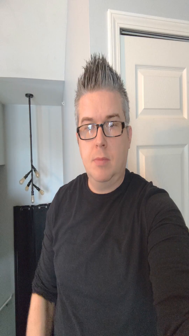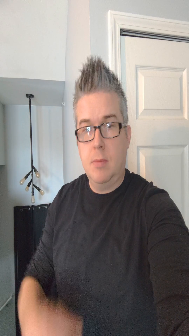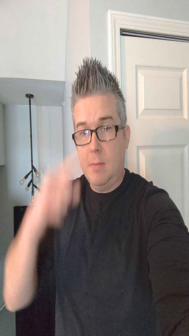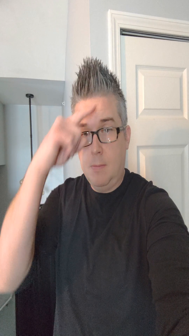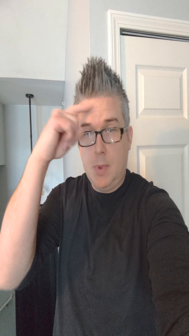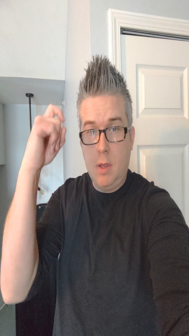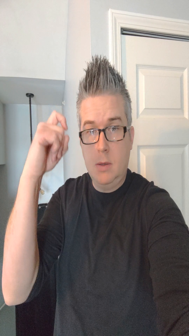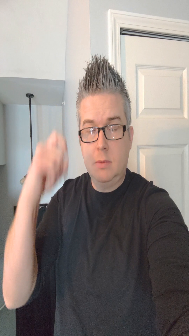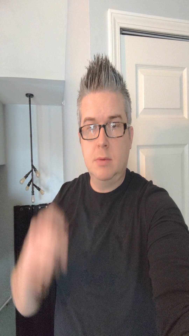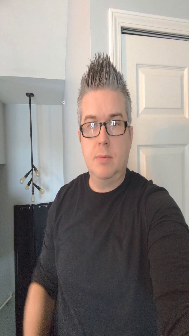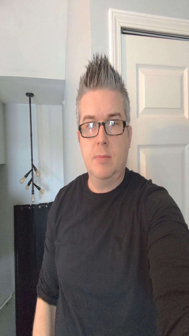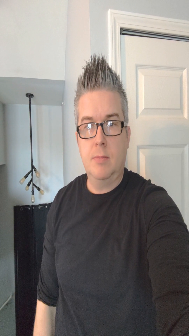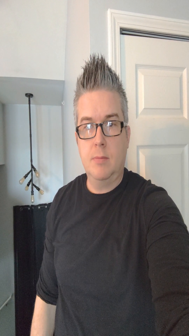because